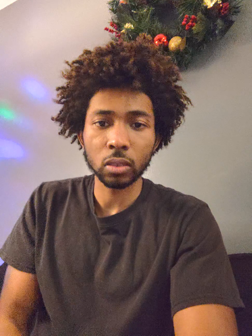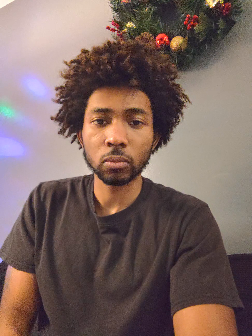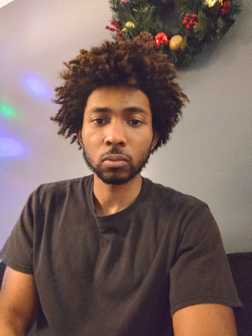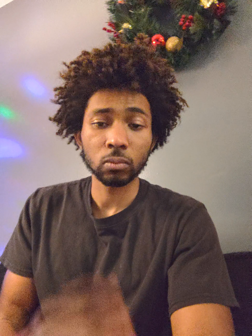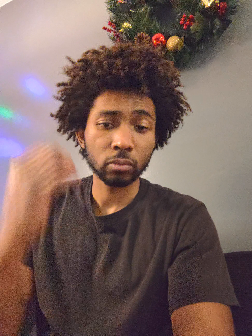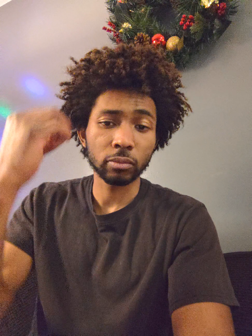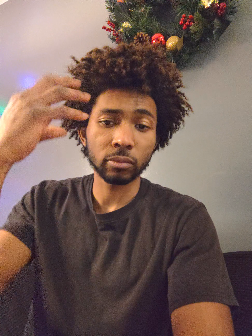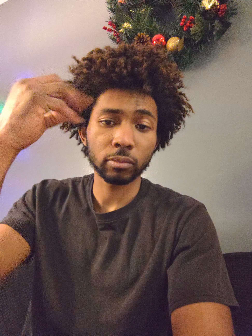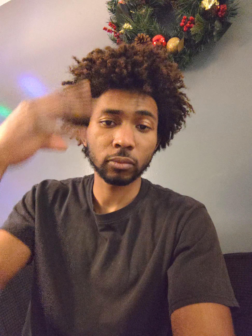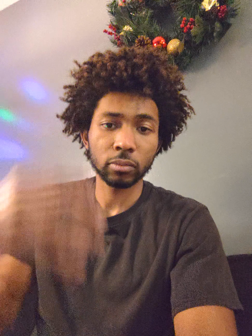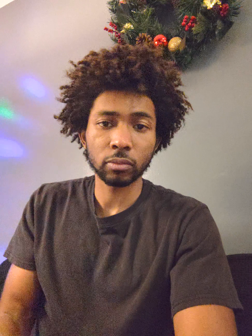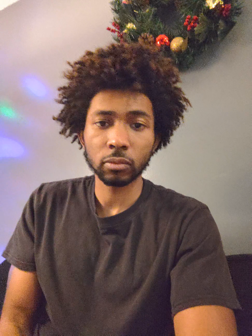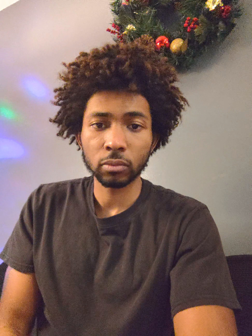shower